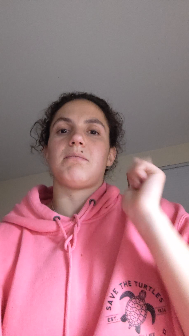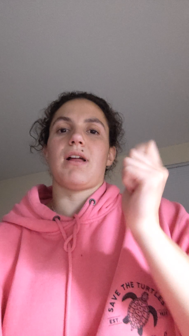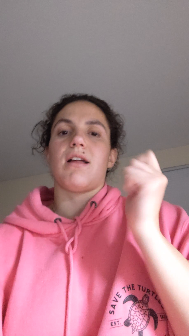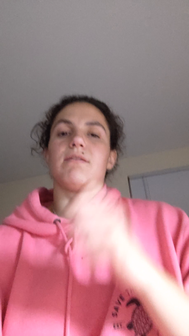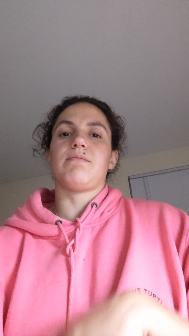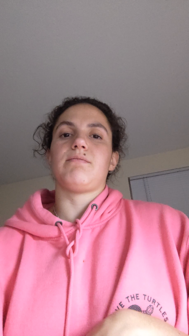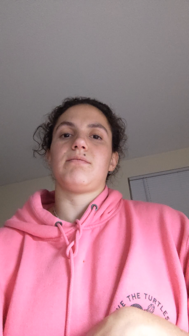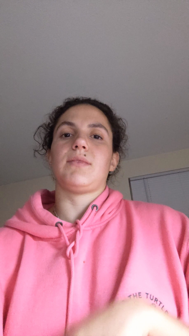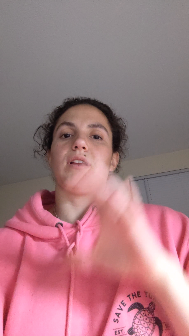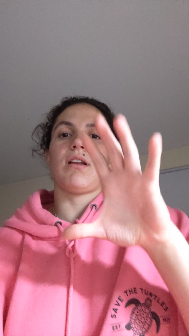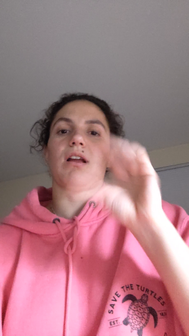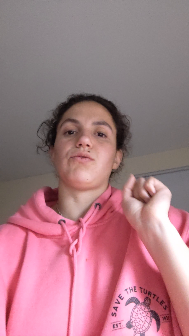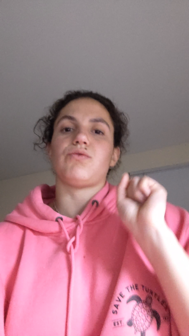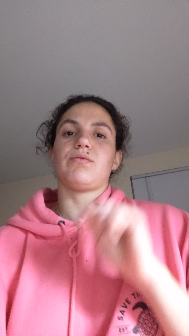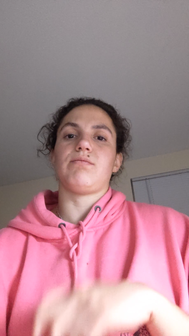catch